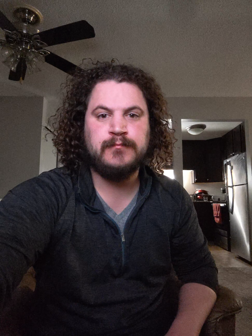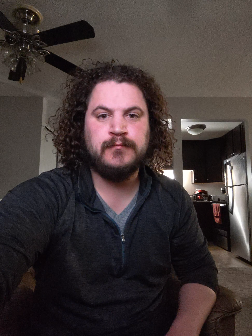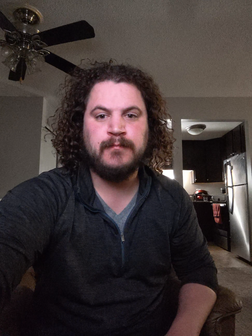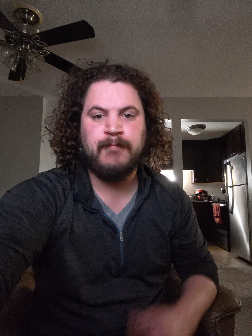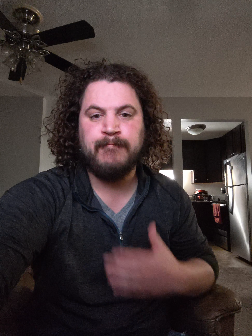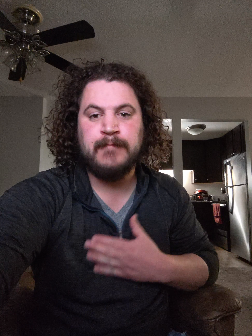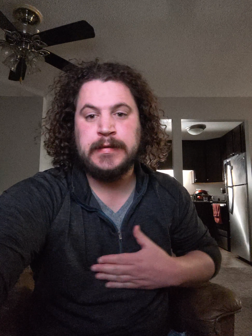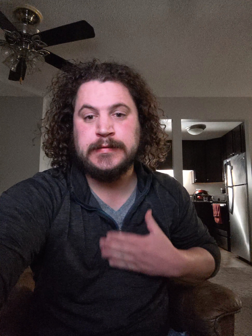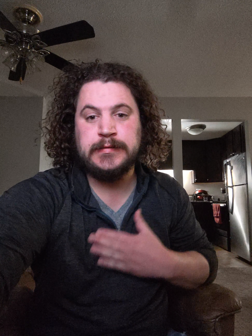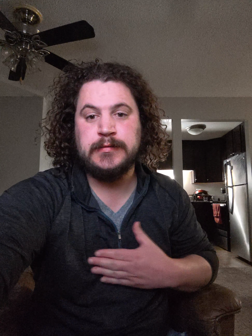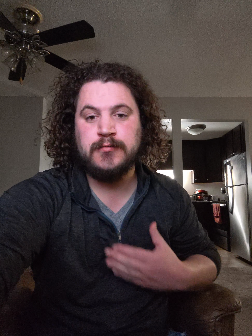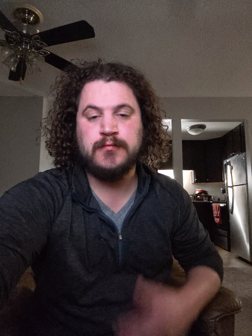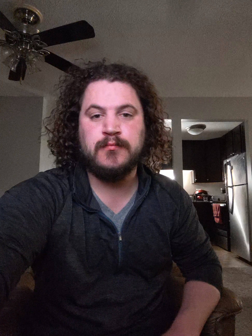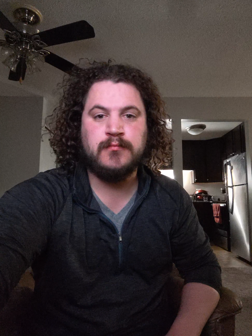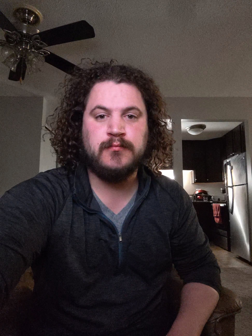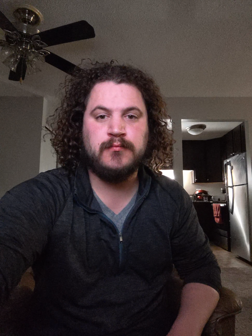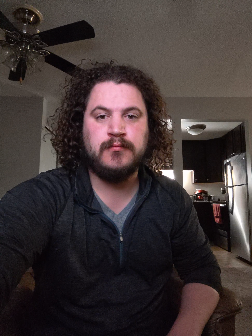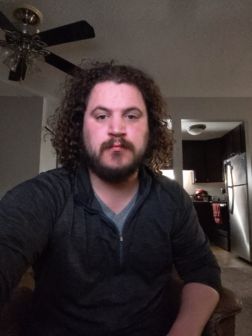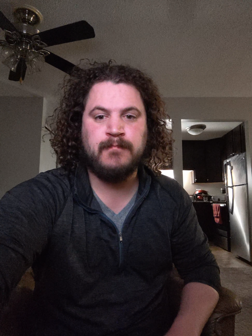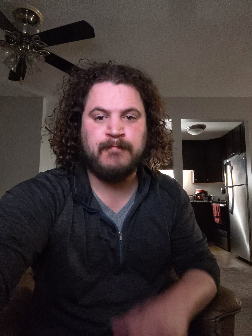please